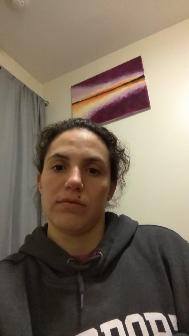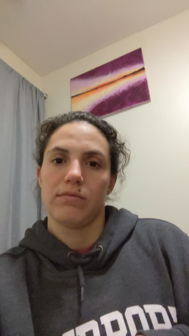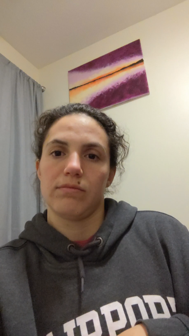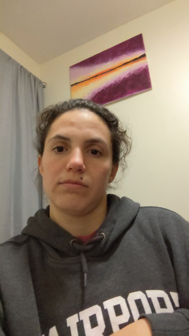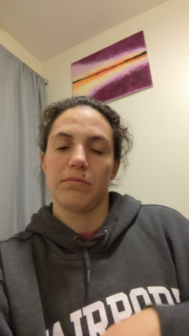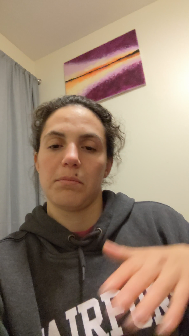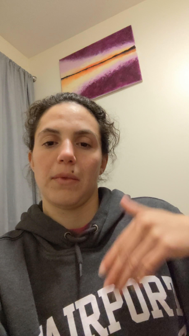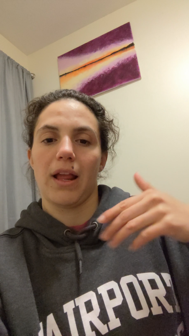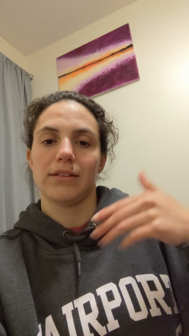pants